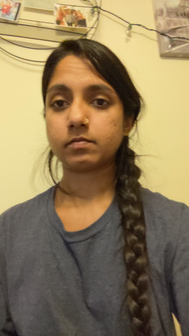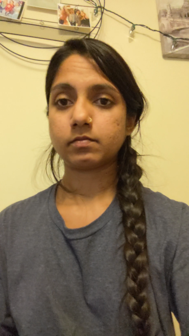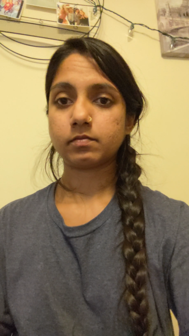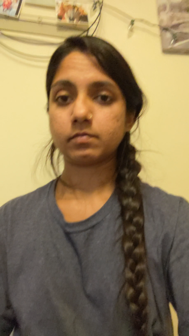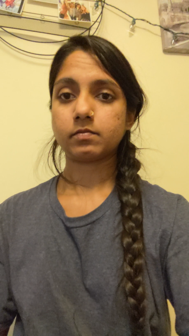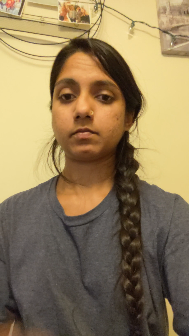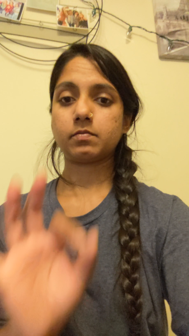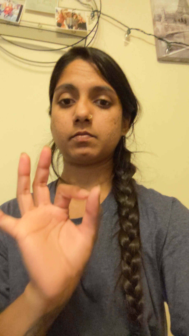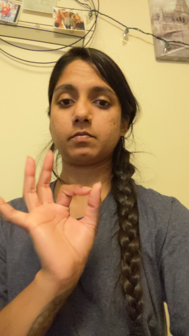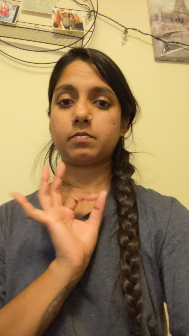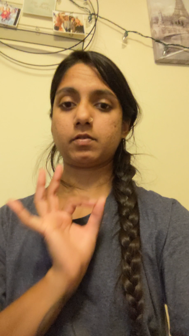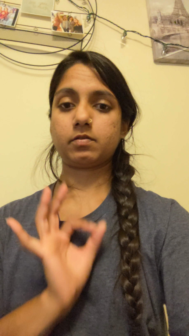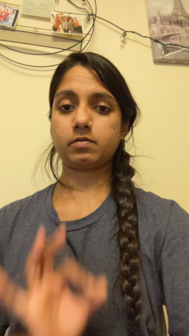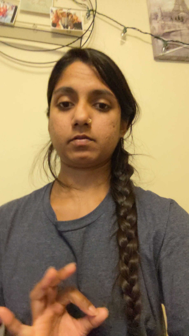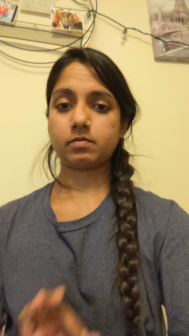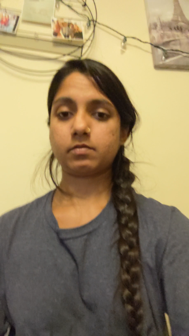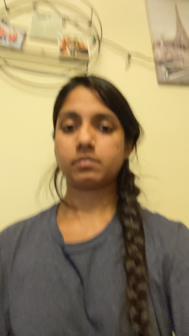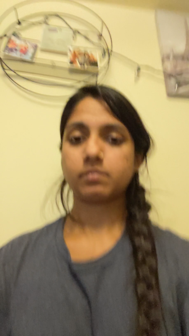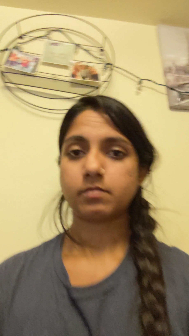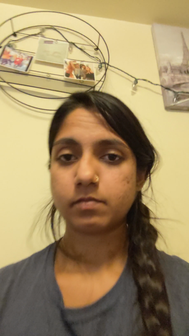button